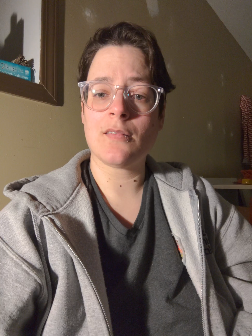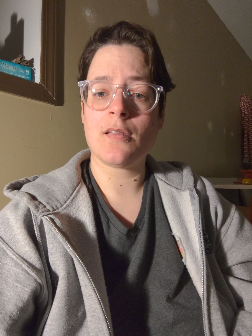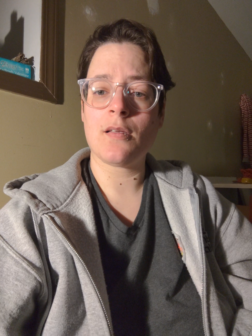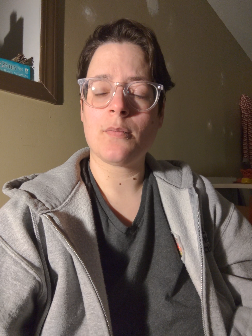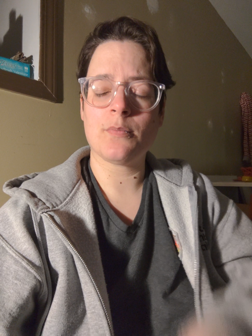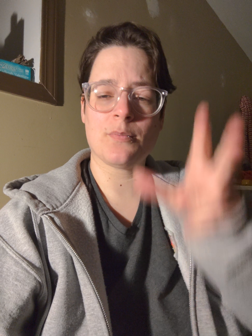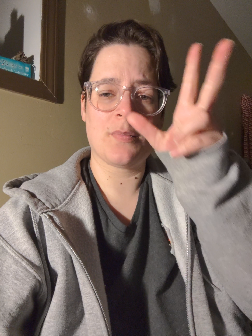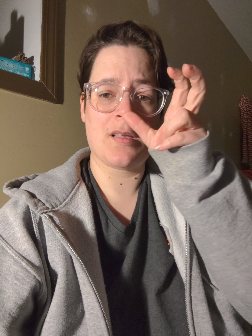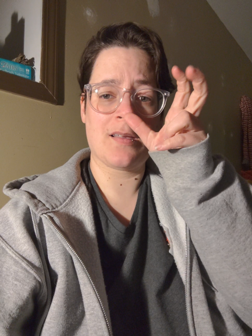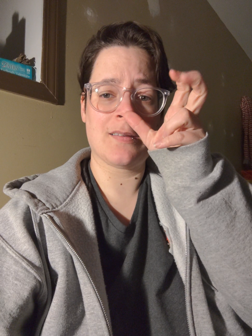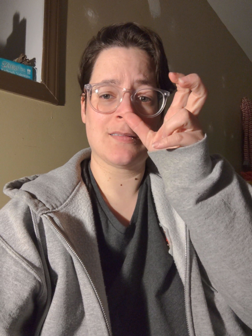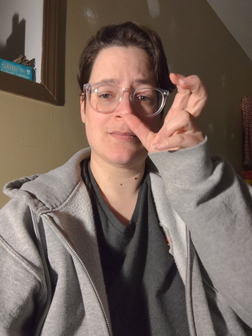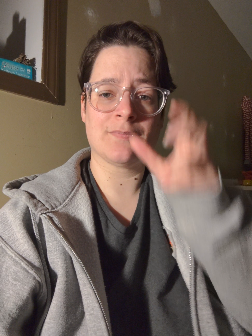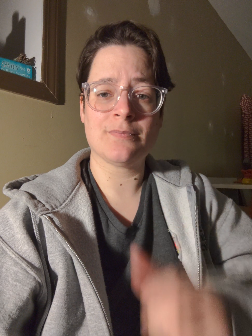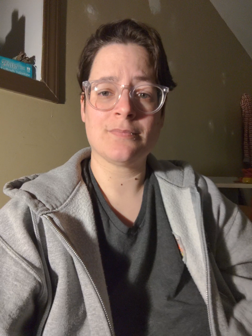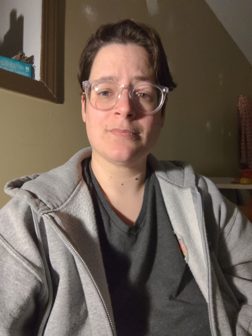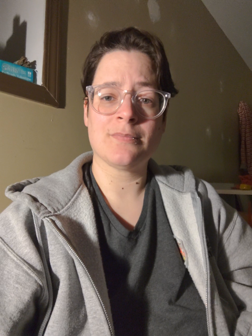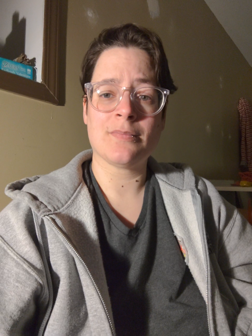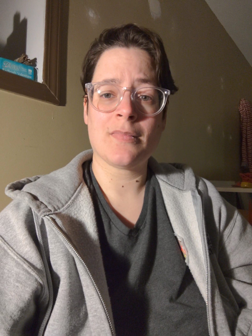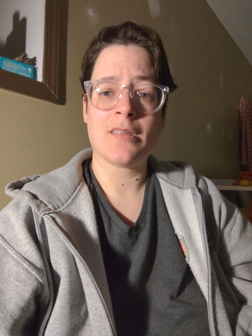bug